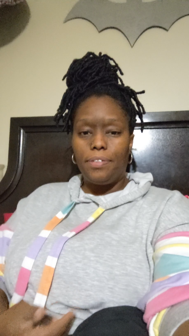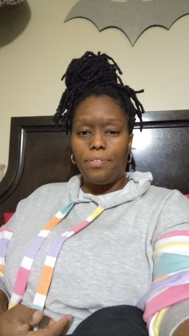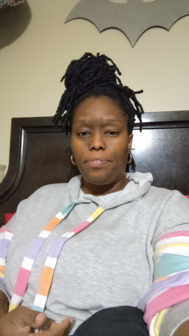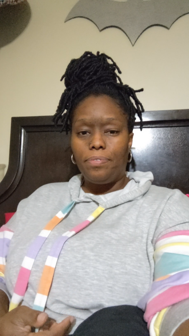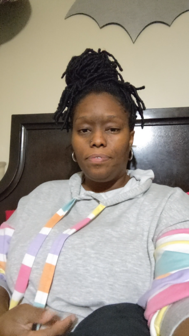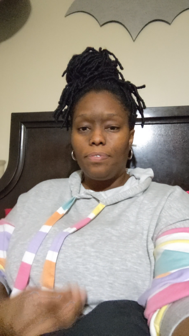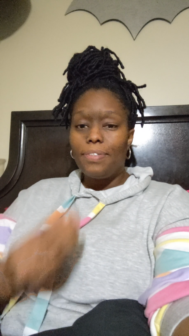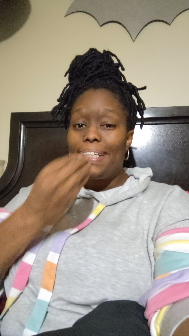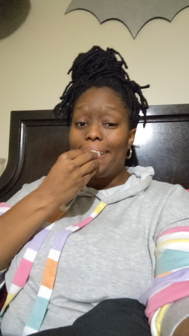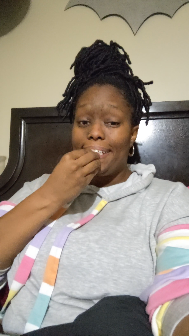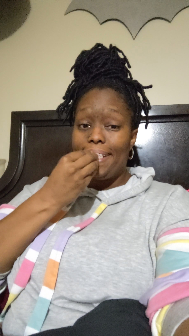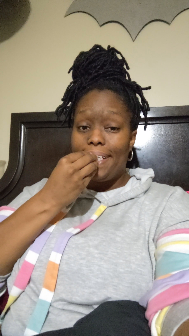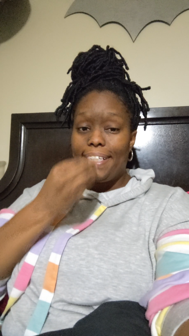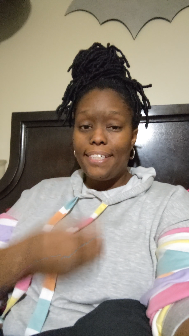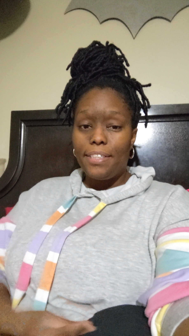eat